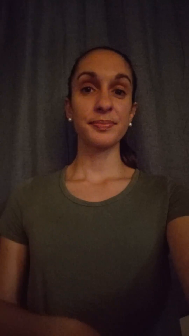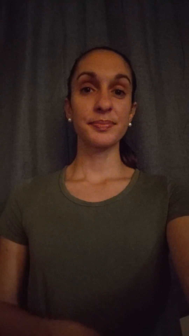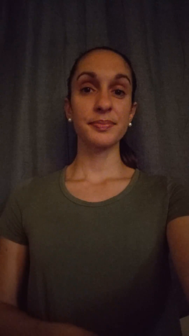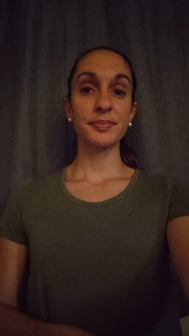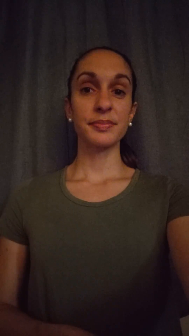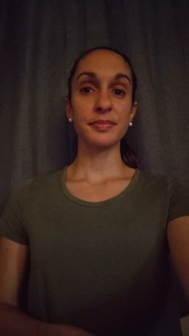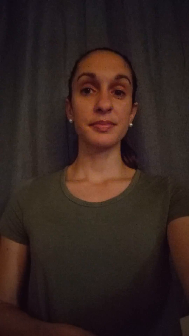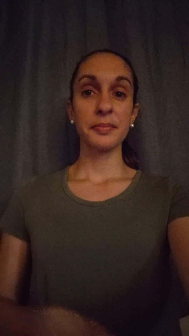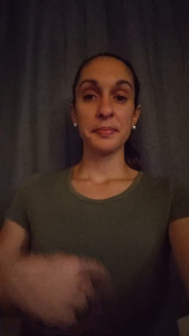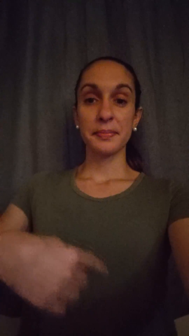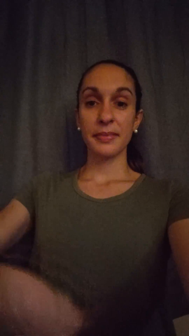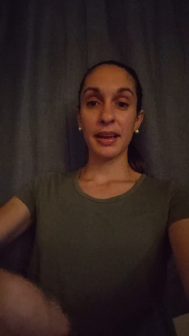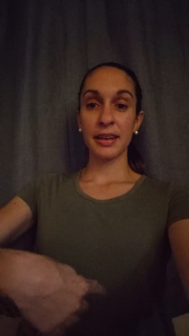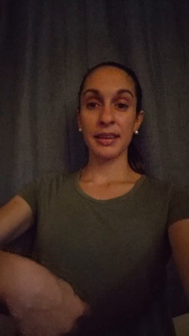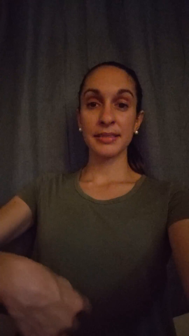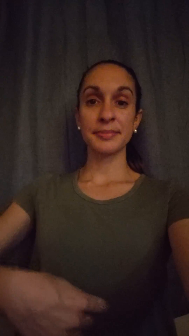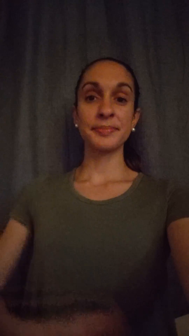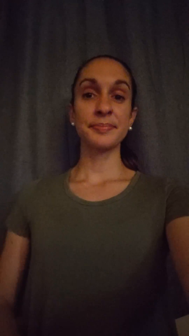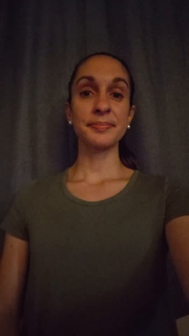belly button